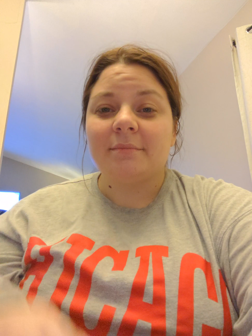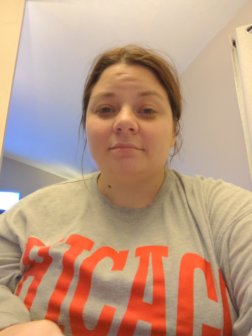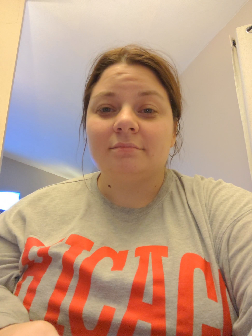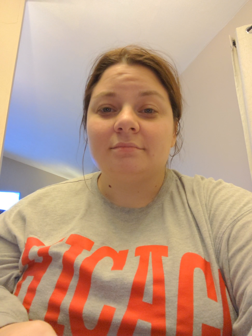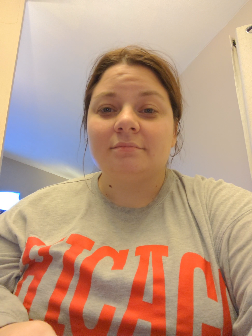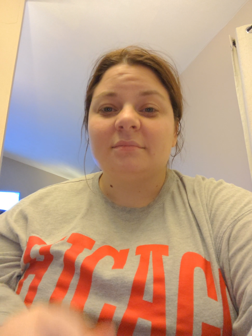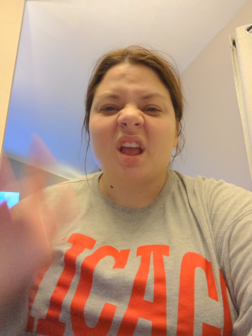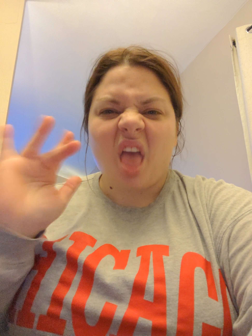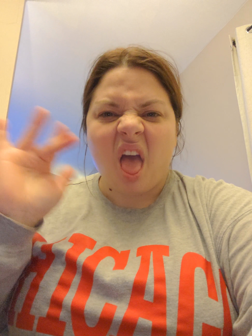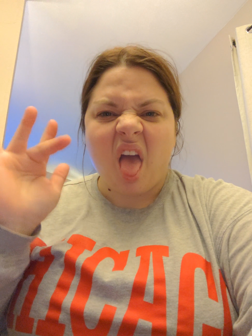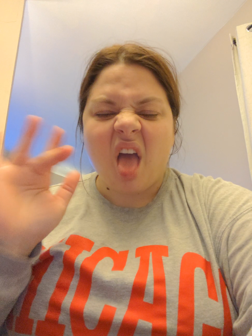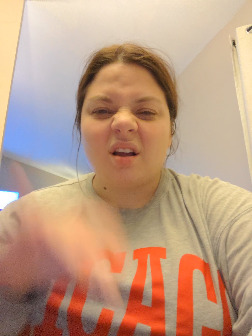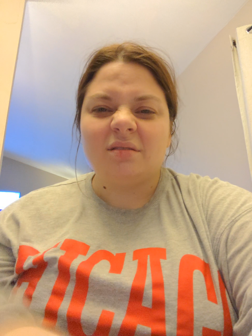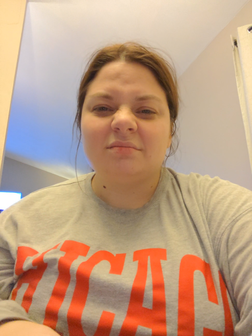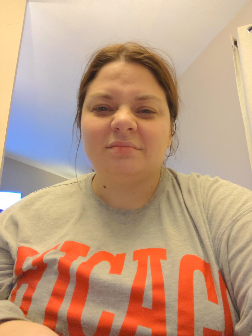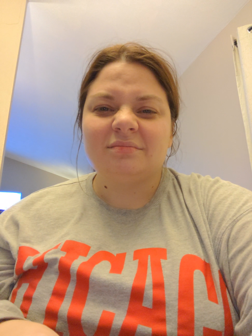yucky